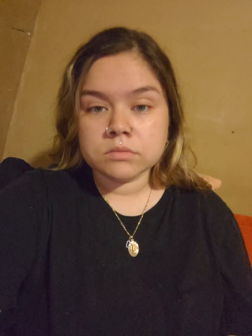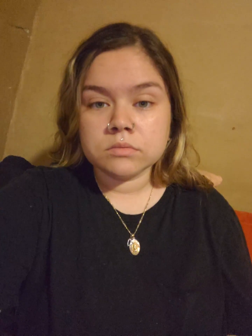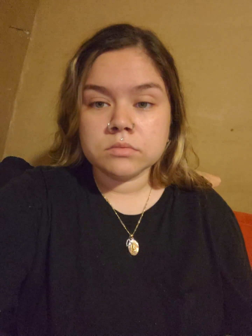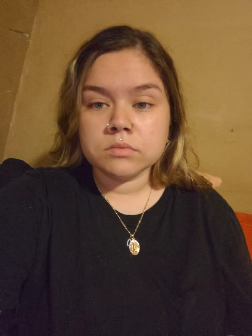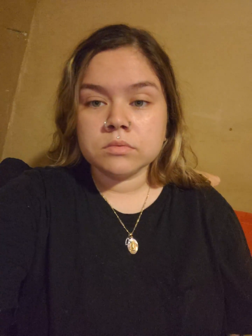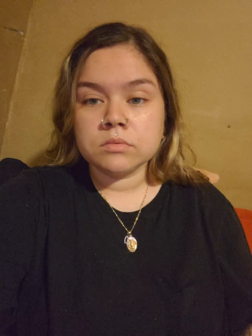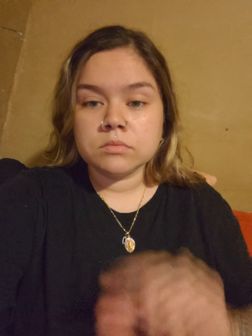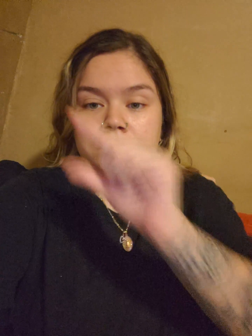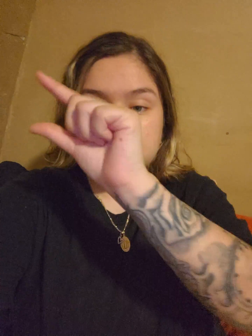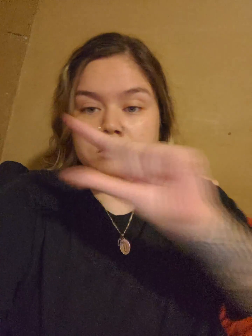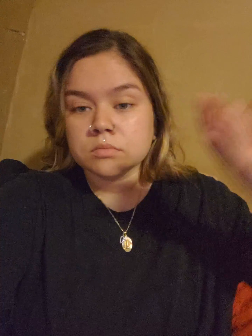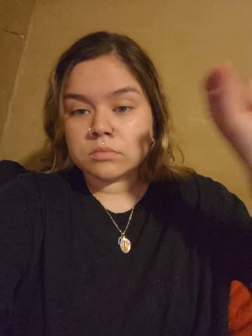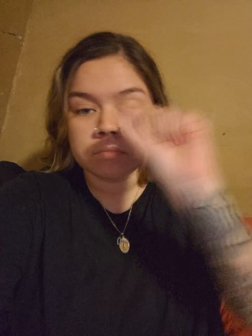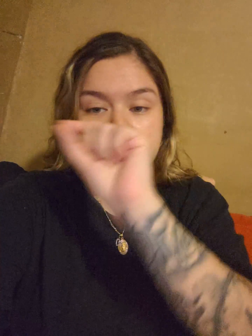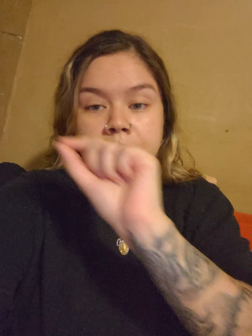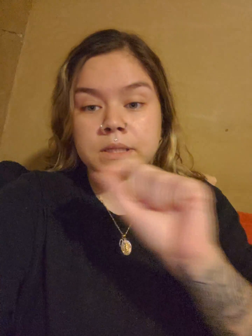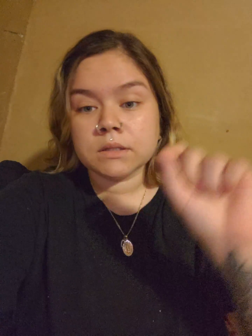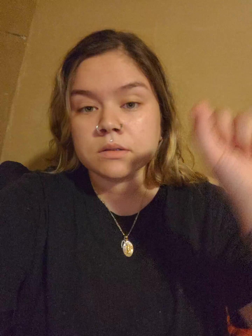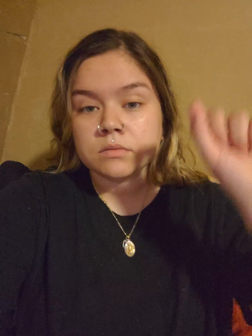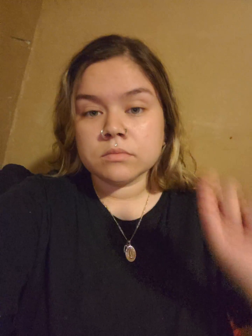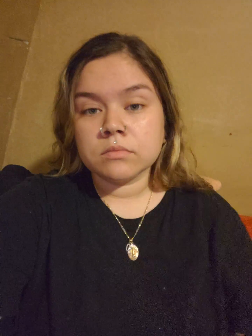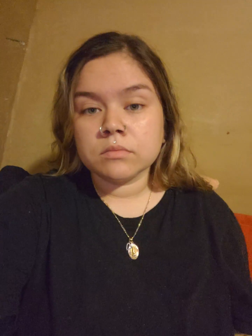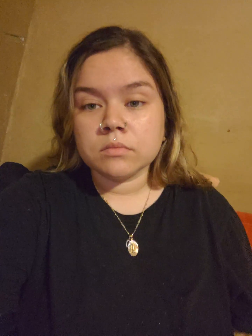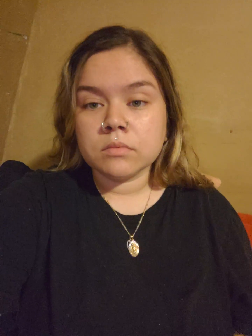peas